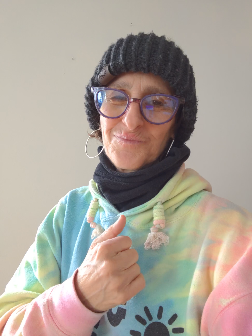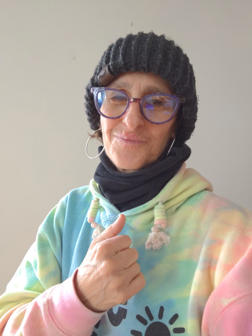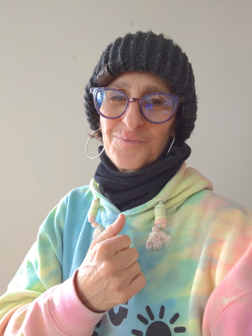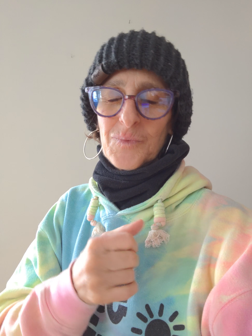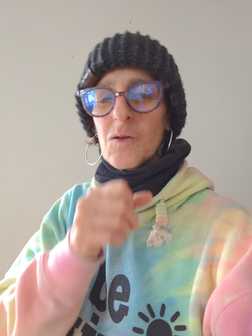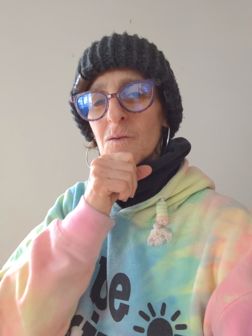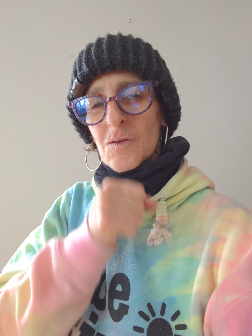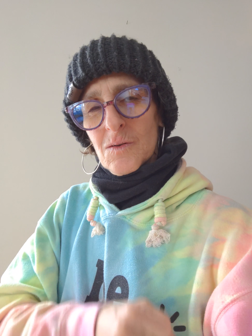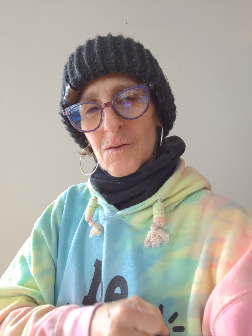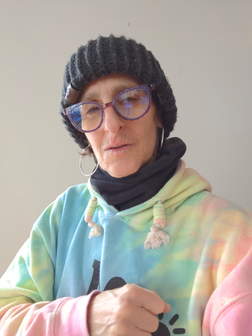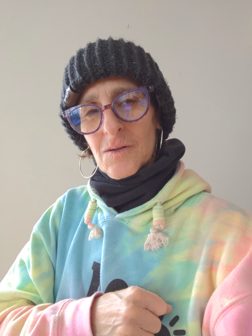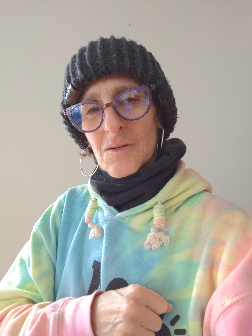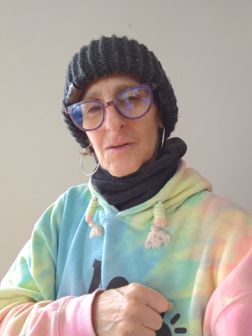old